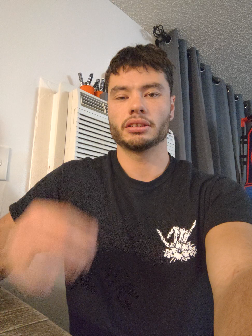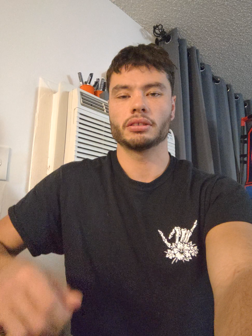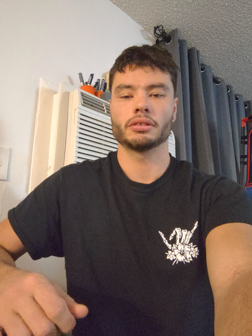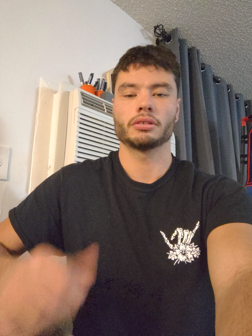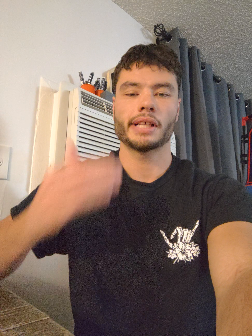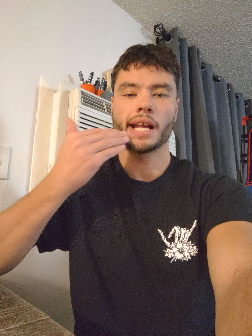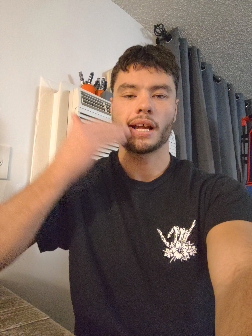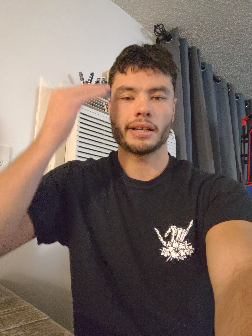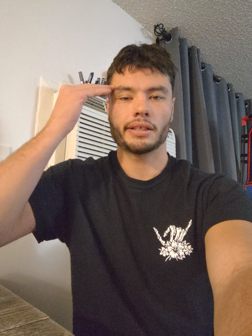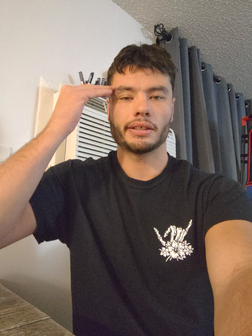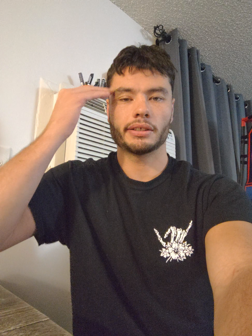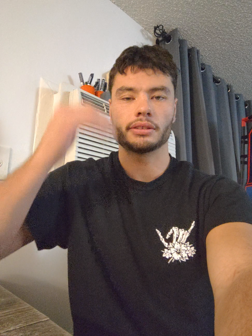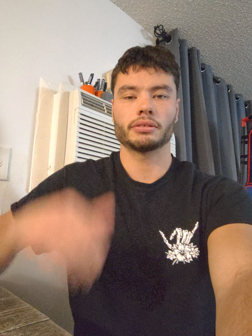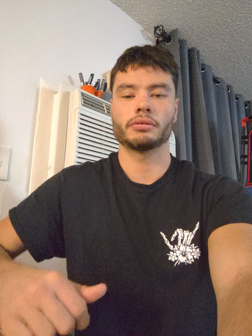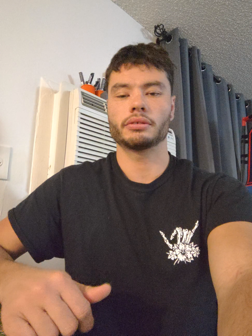head